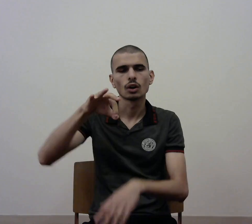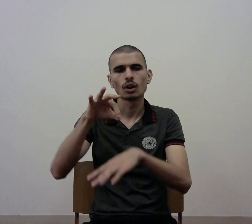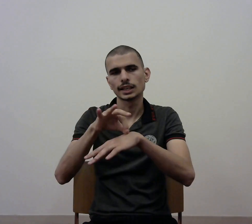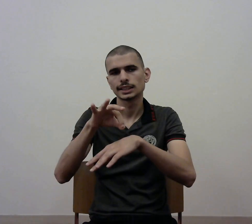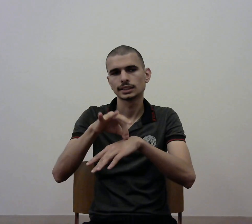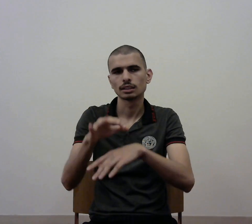ağrımaq